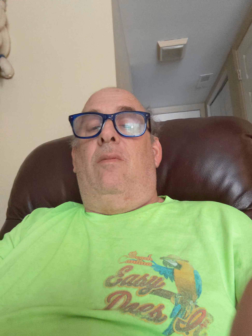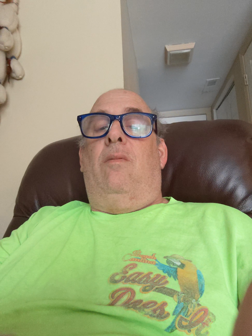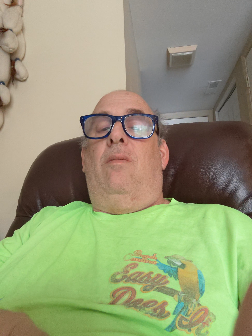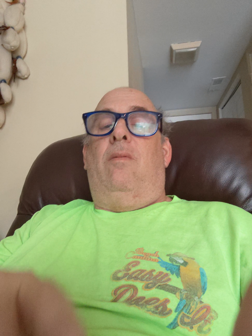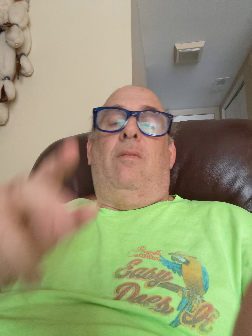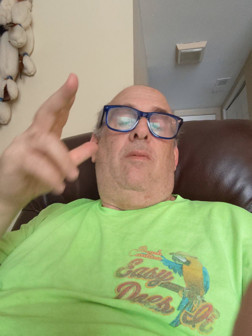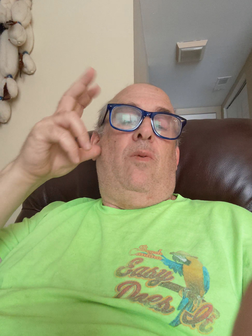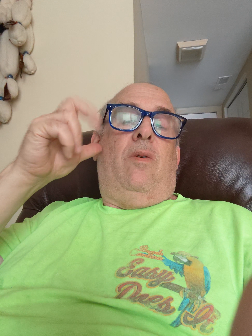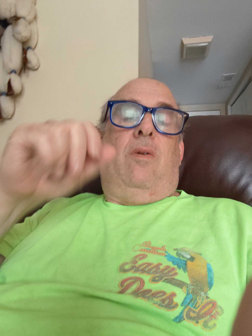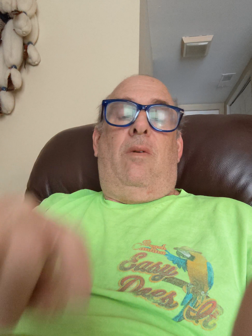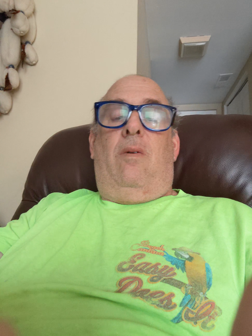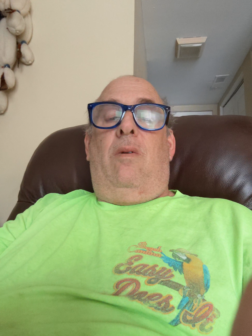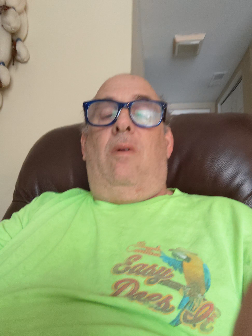hear